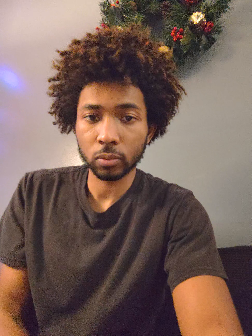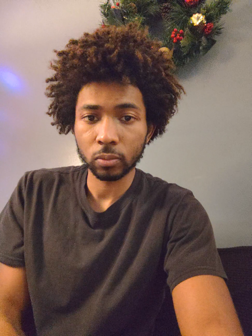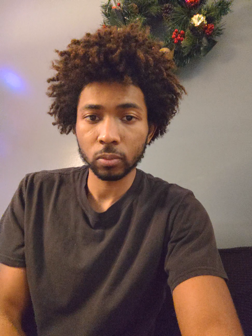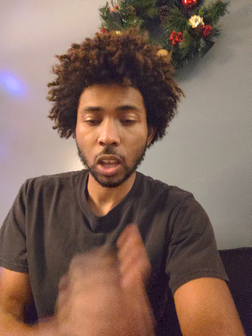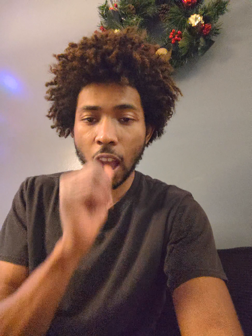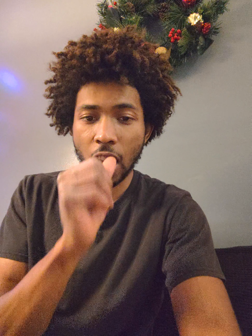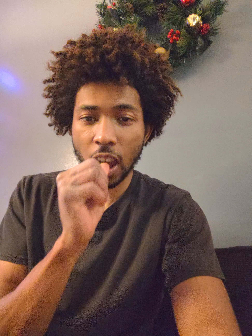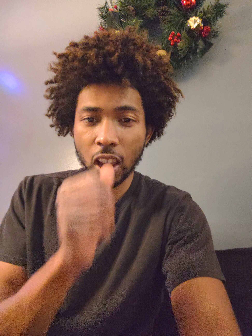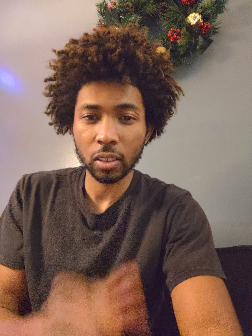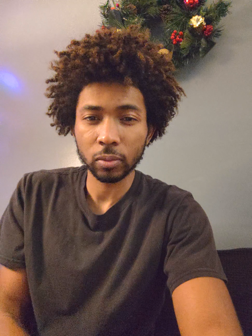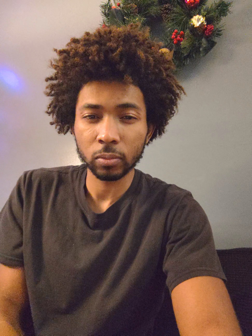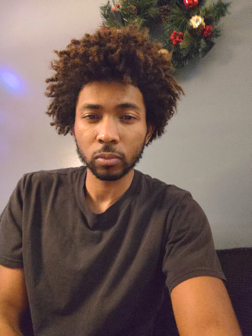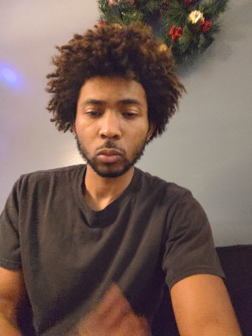nuts